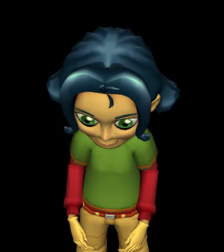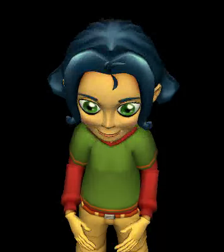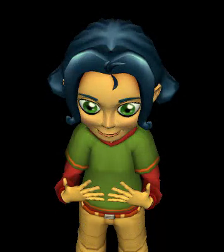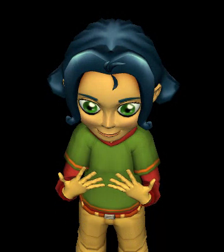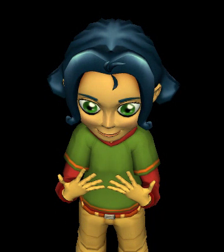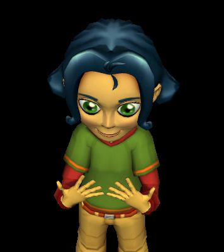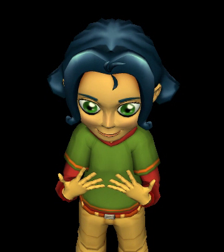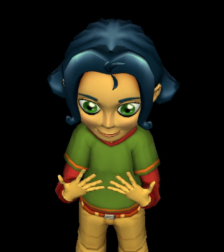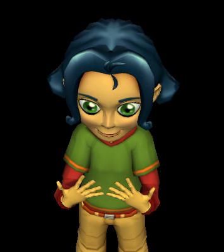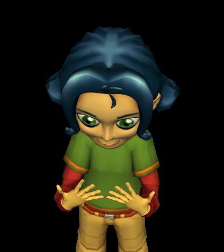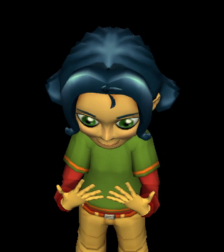يد